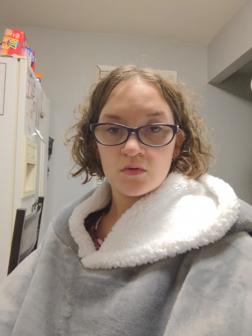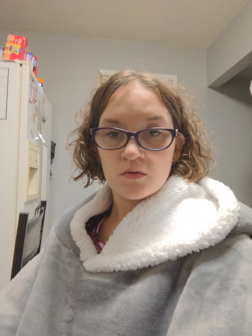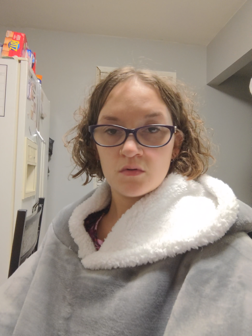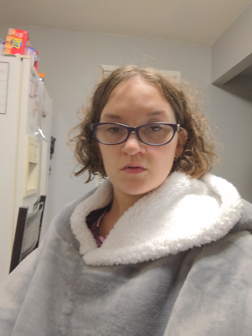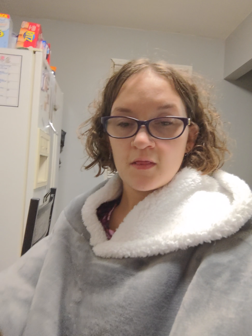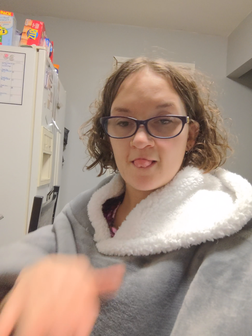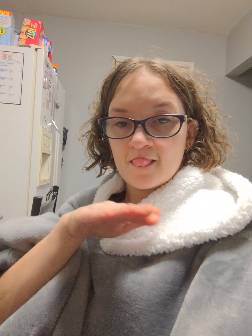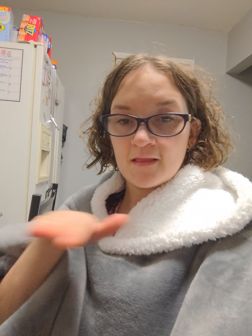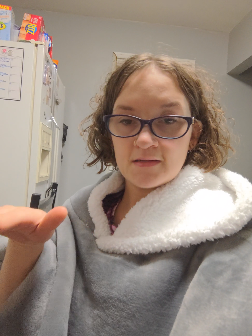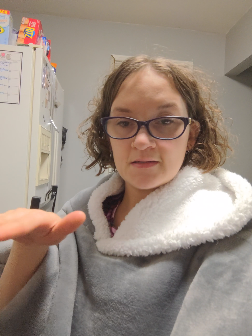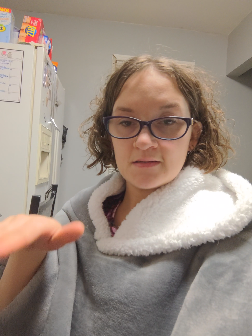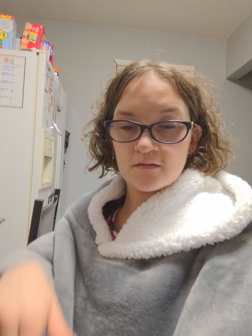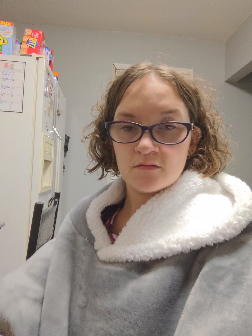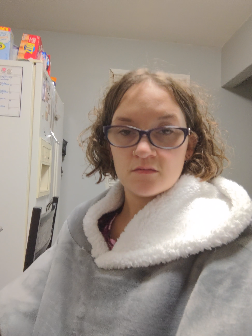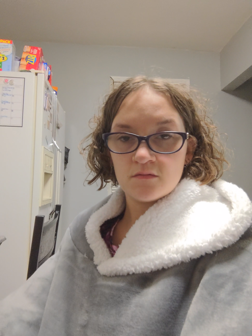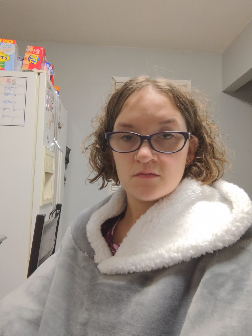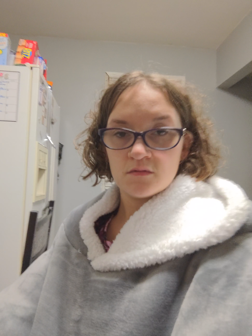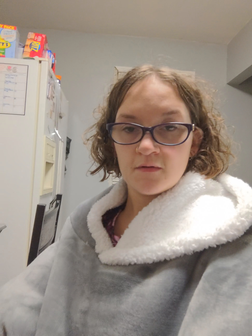clean